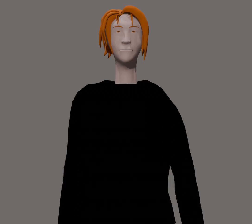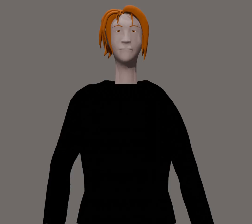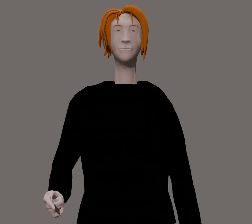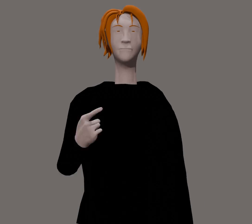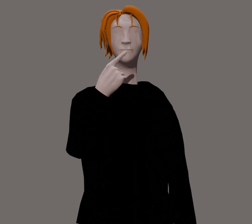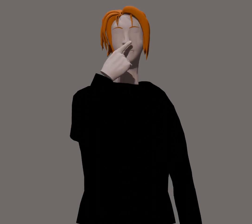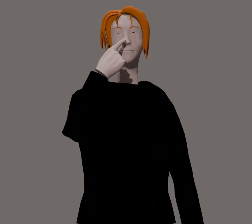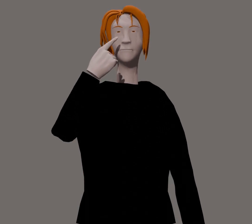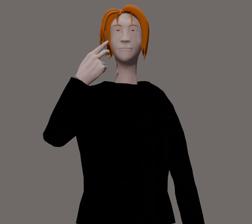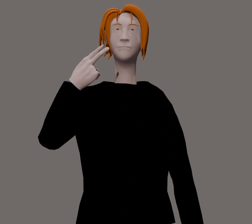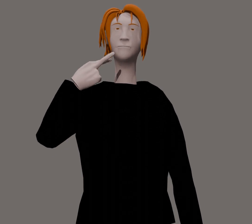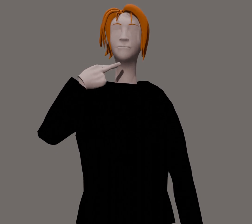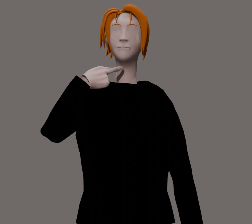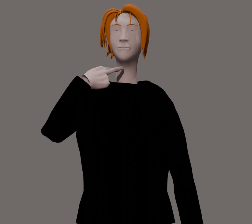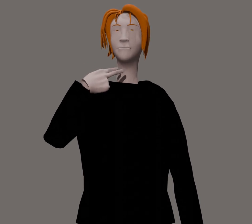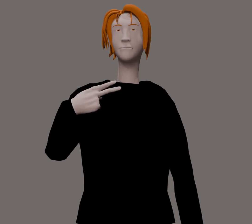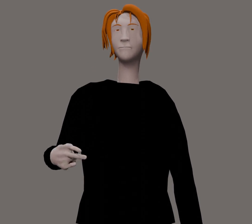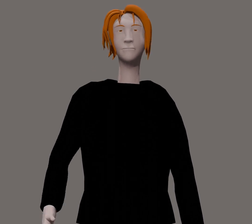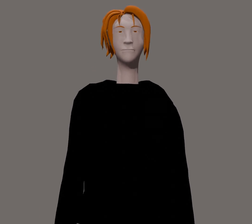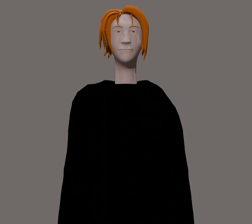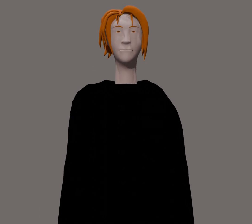Congestion Nose